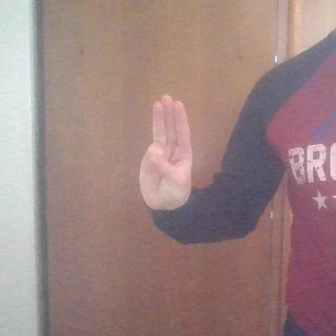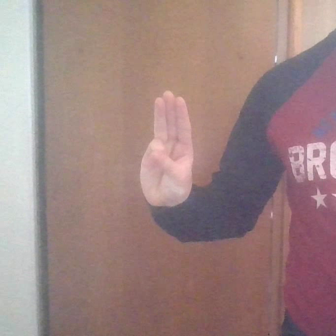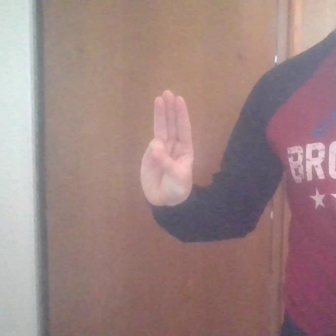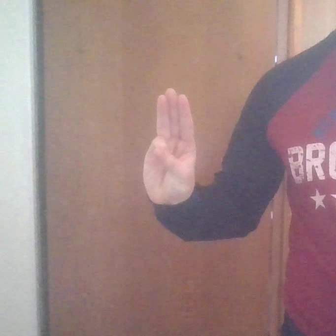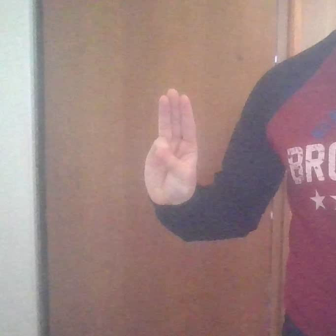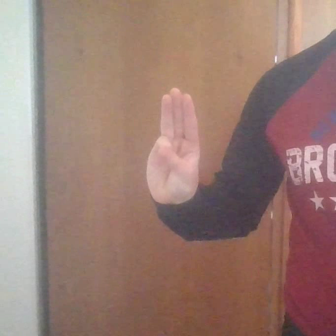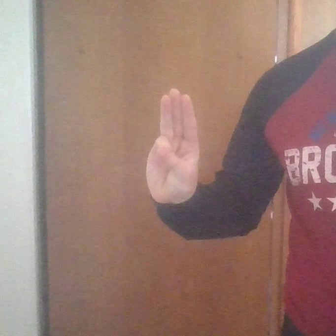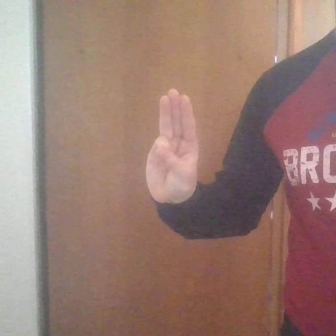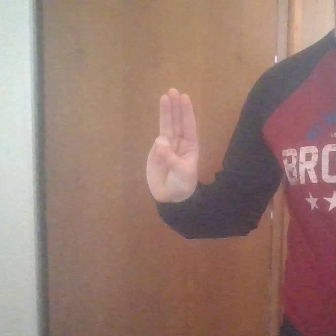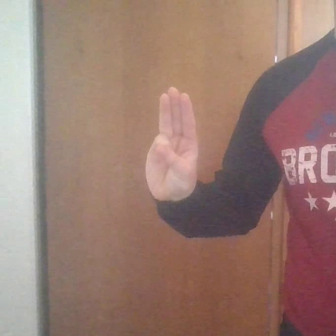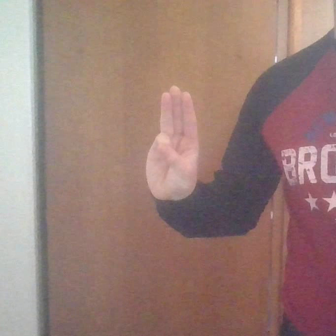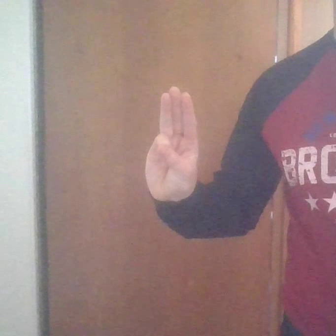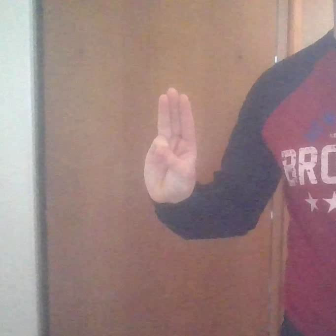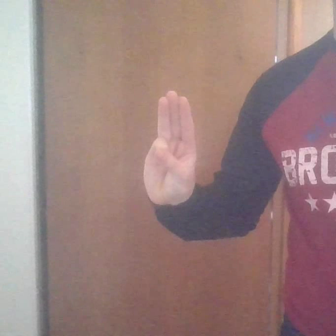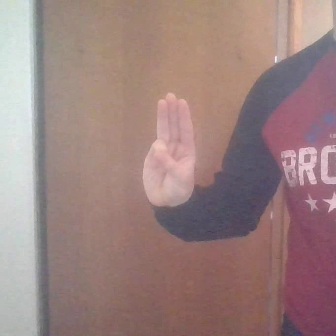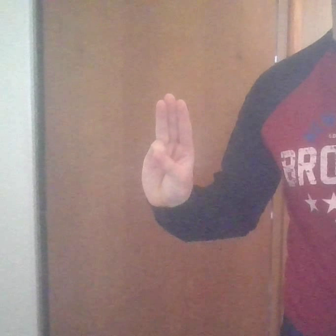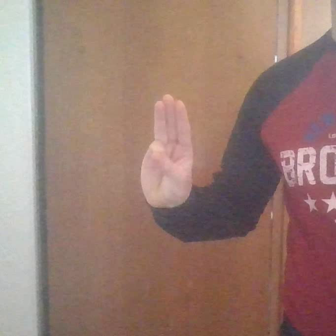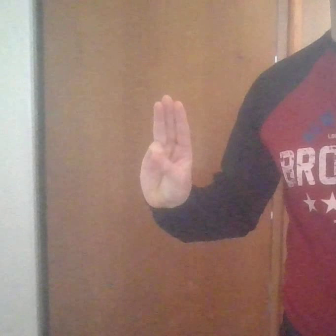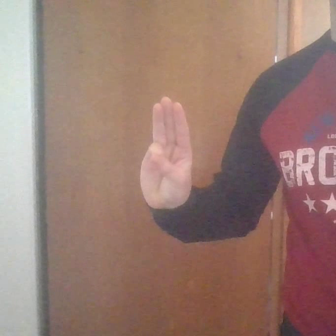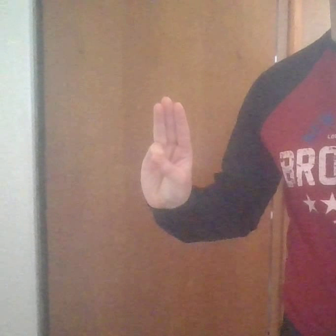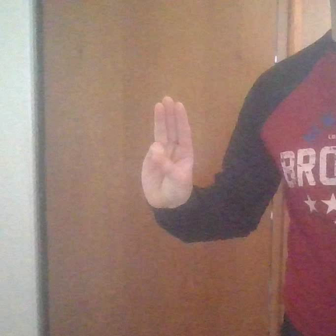Ш